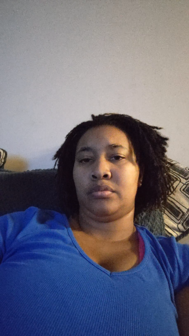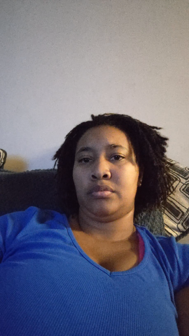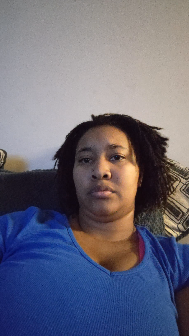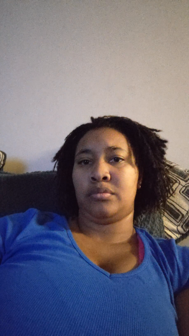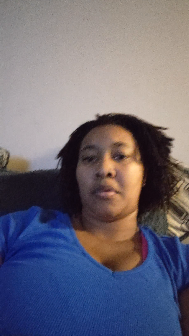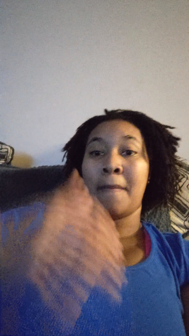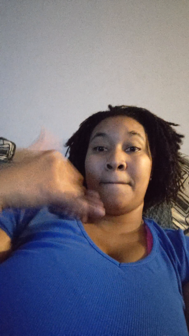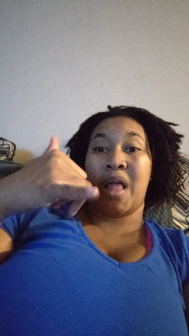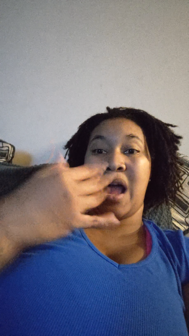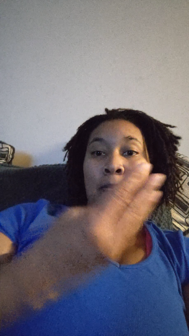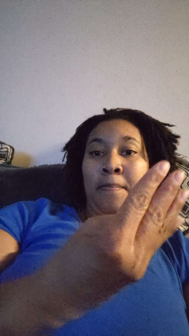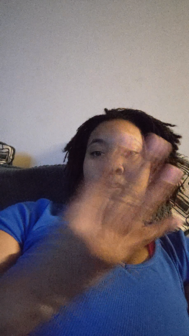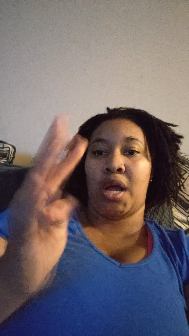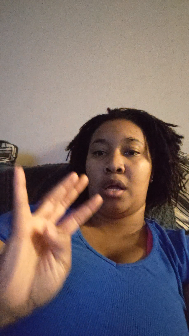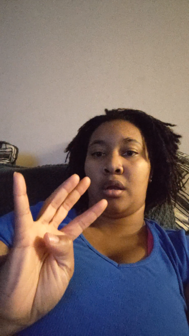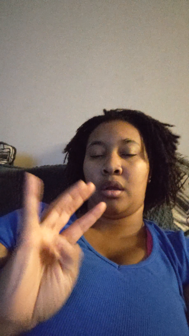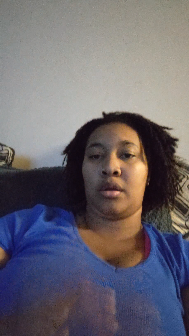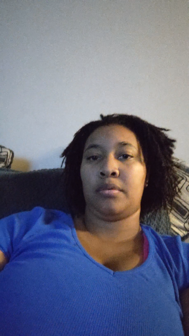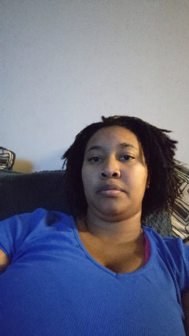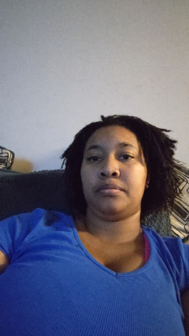playpen